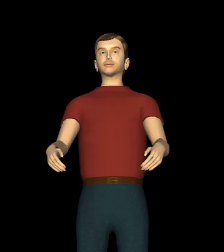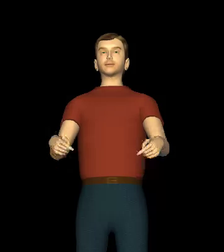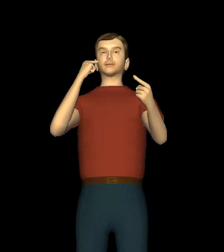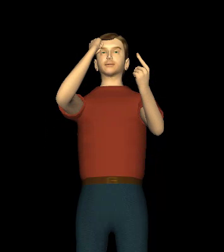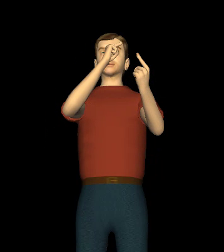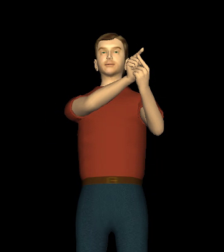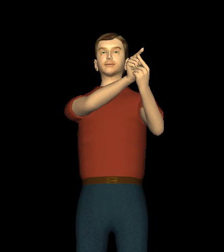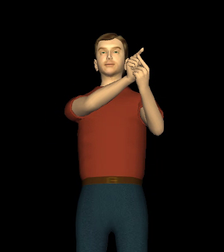موضوع